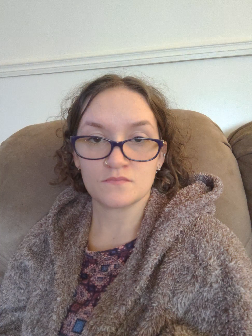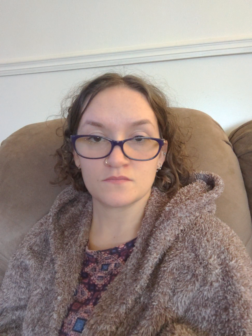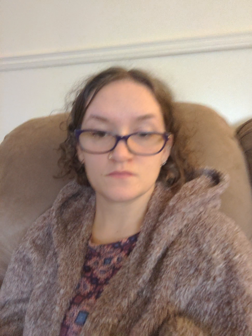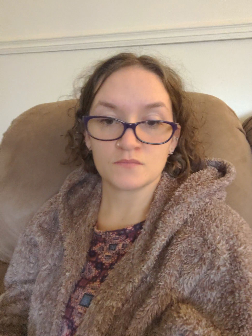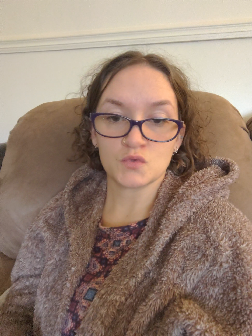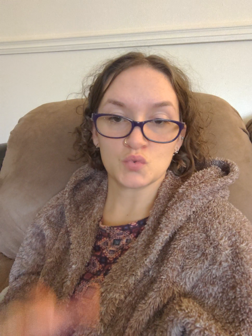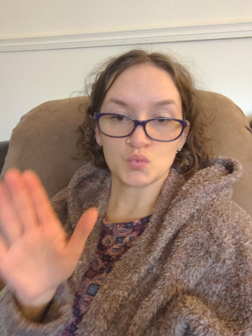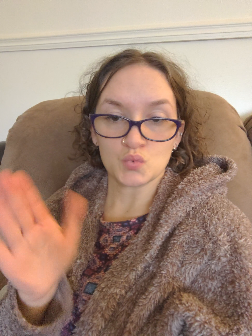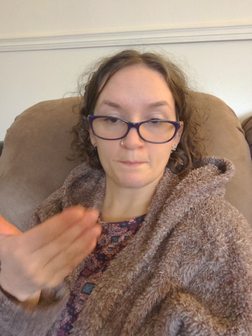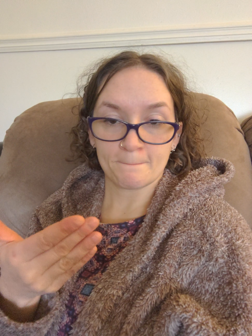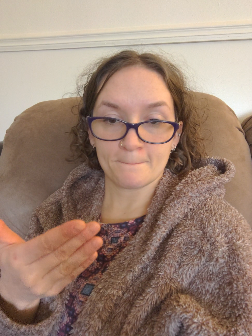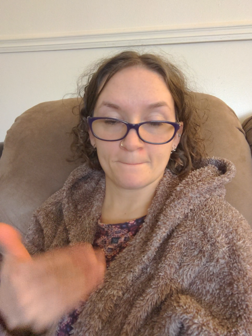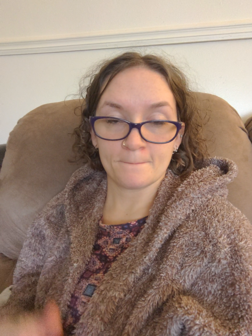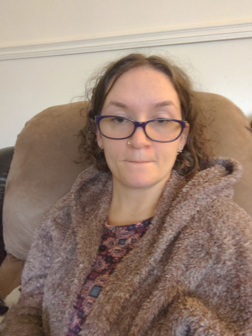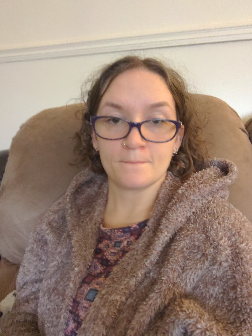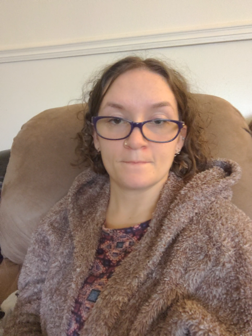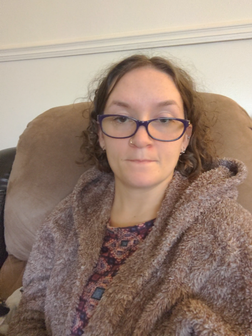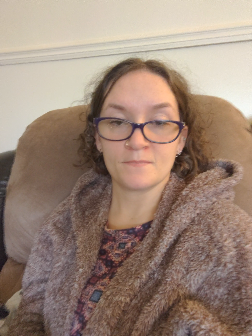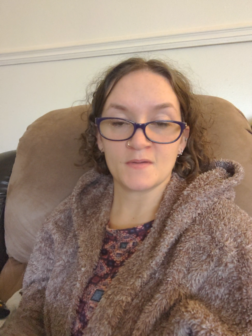room